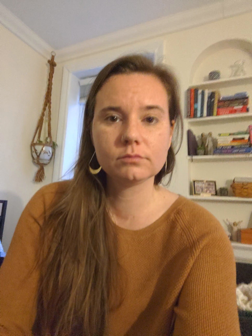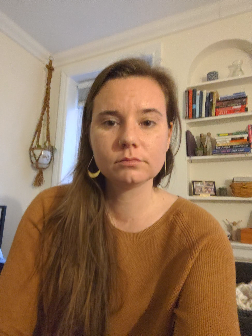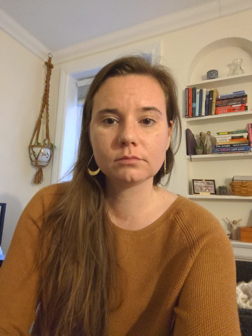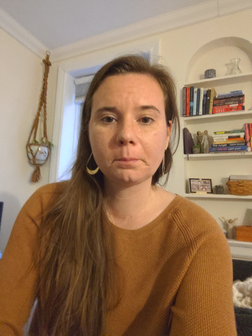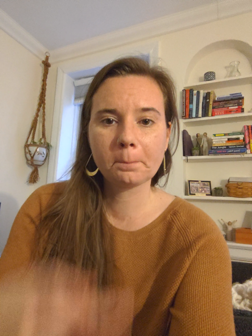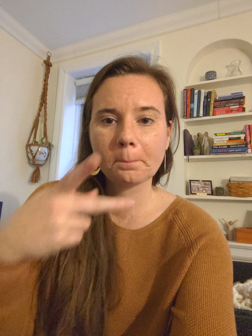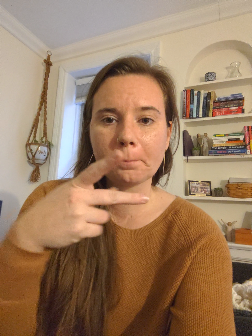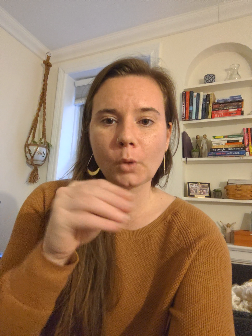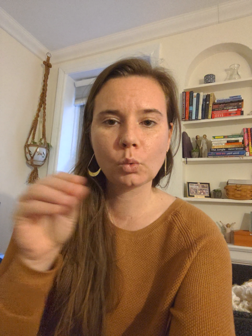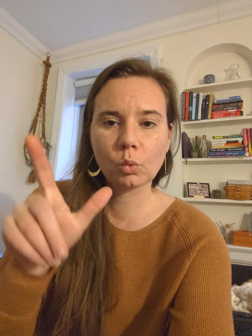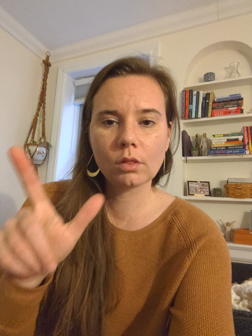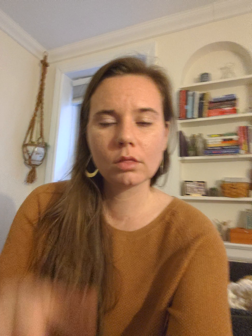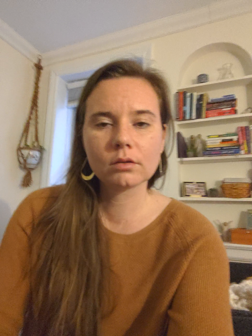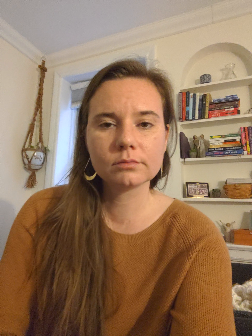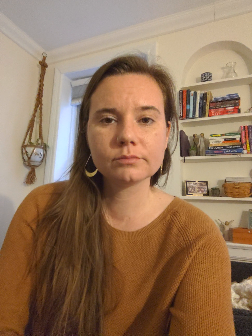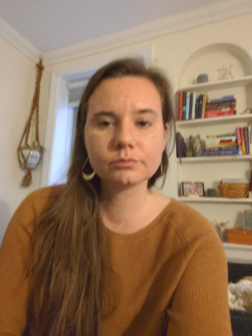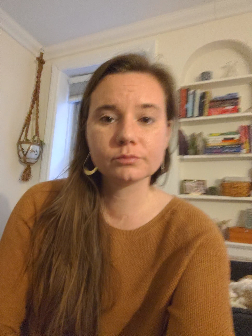pool